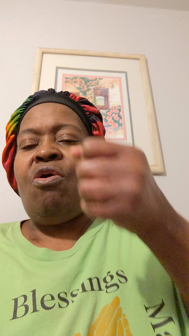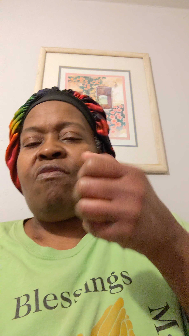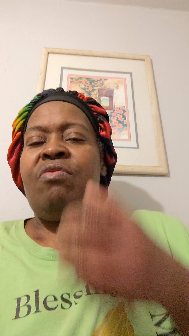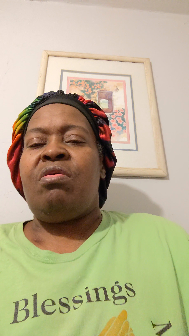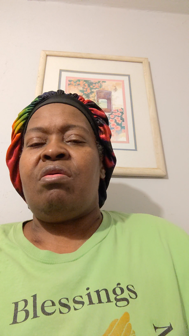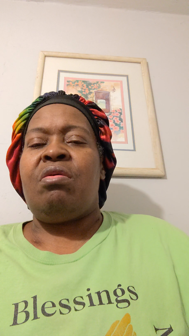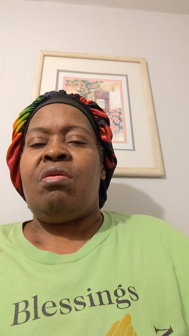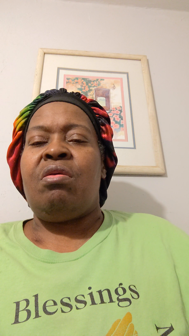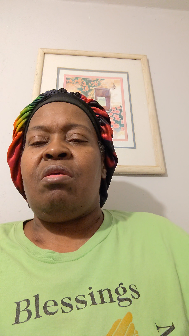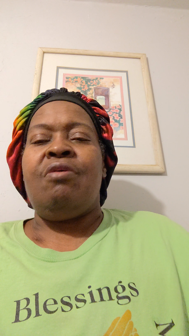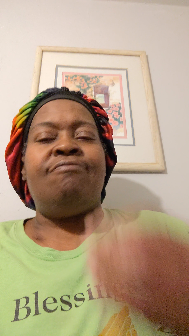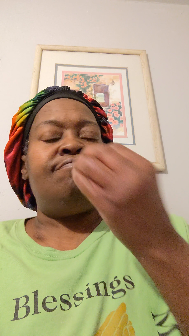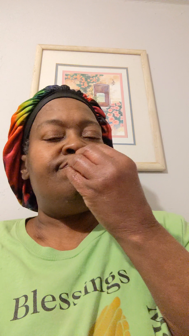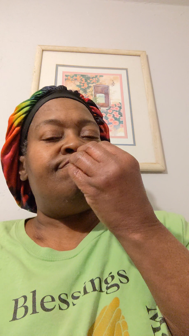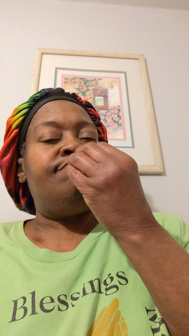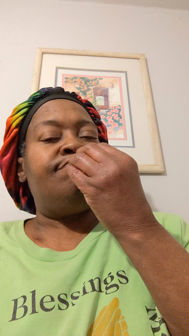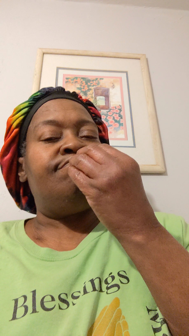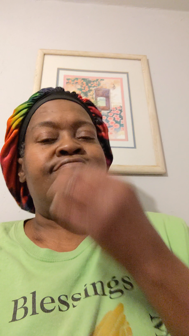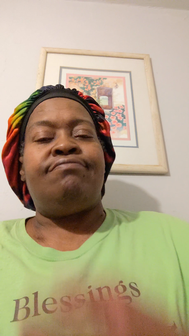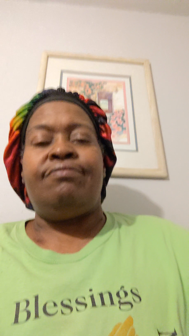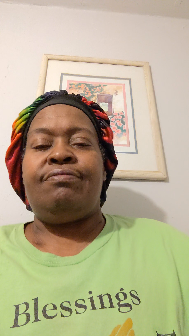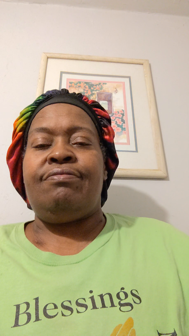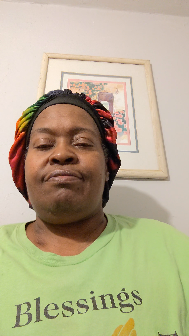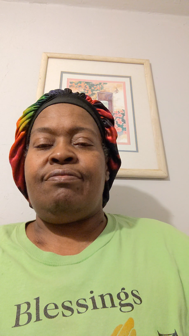eat